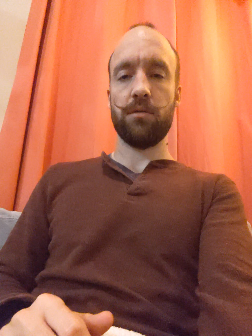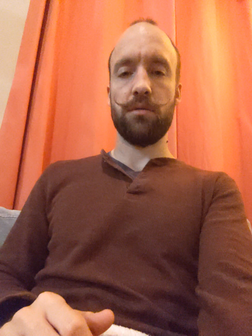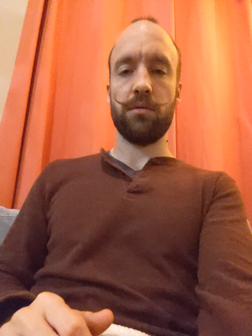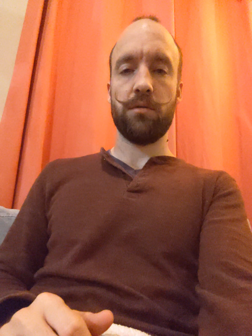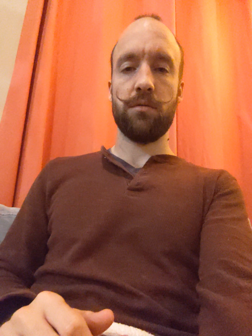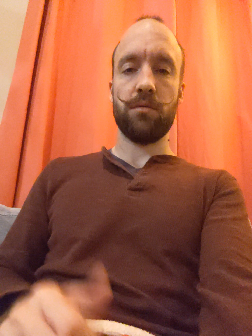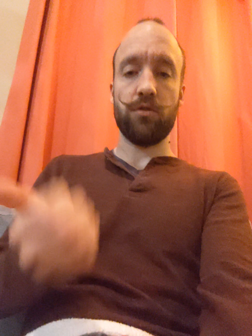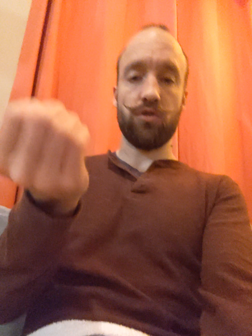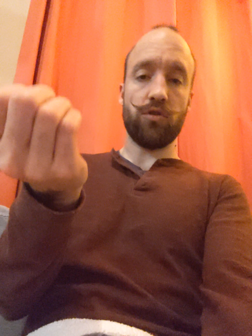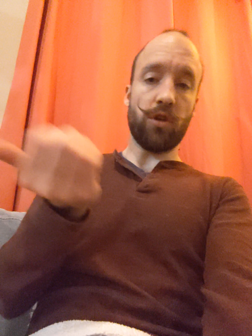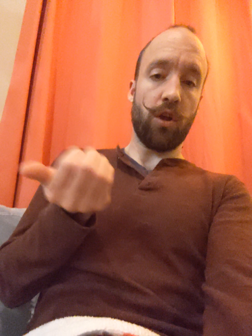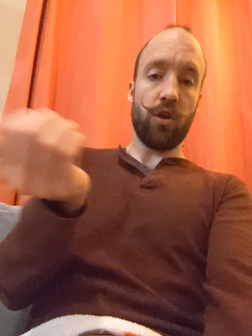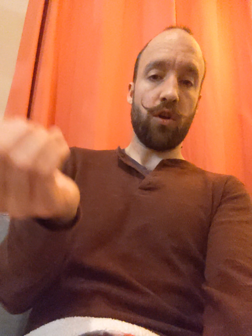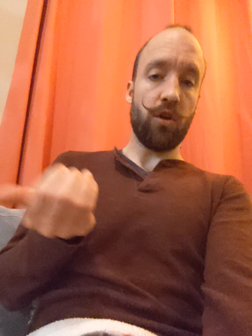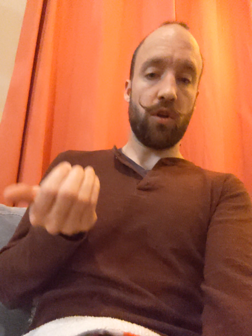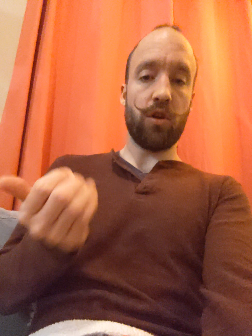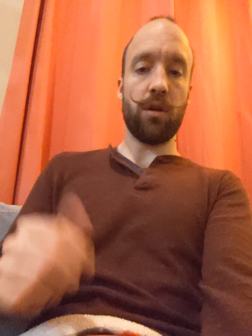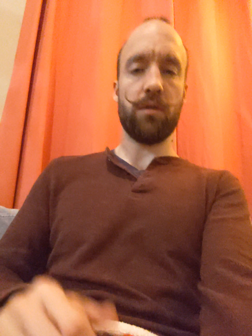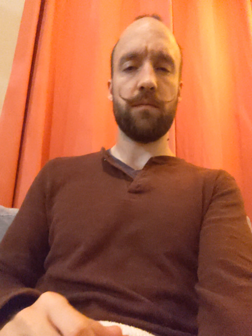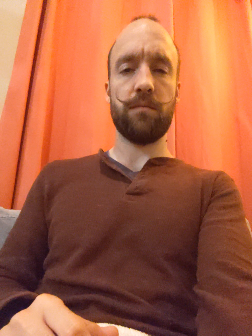drawer